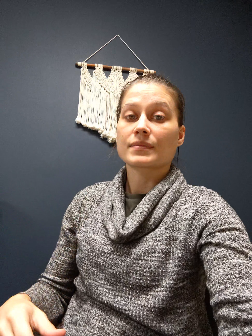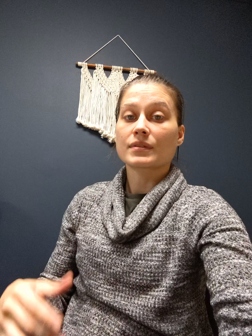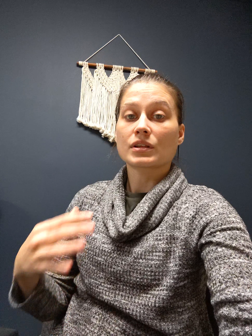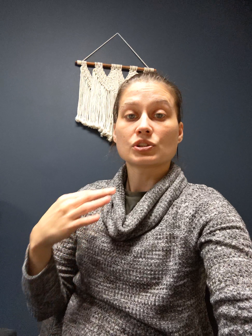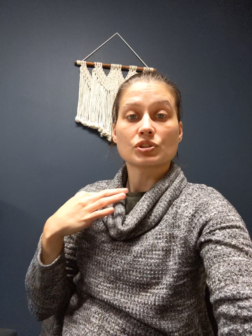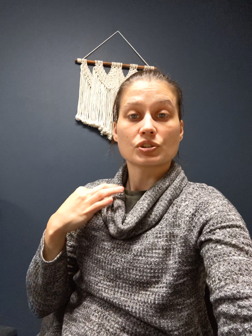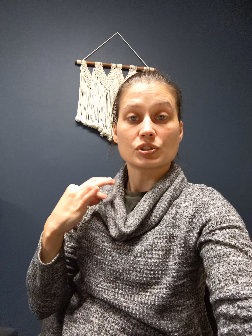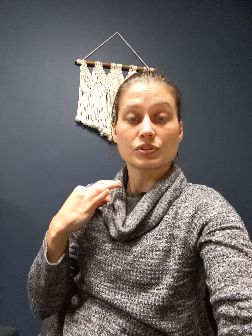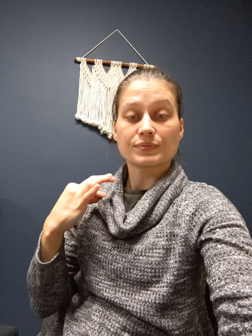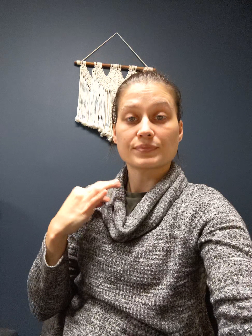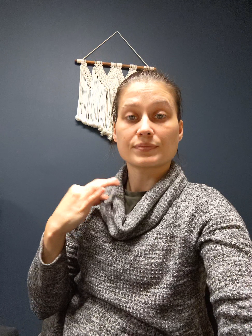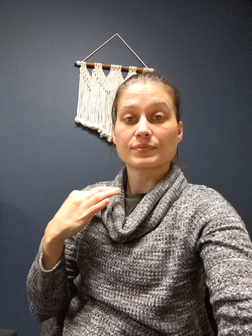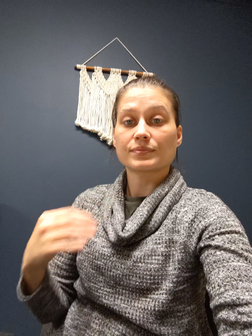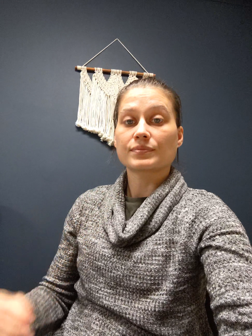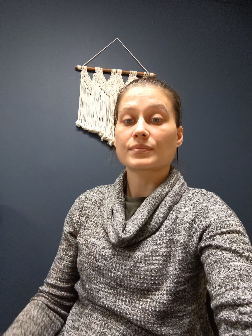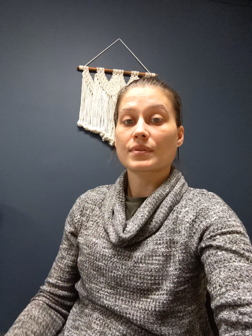shirt